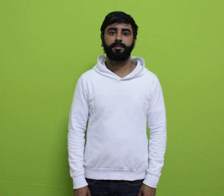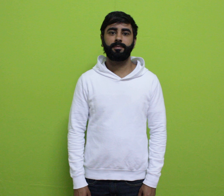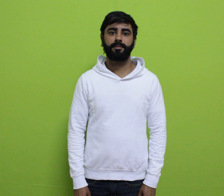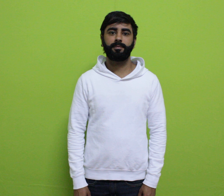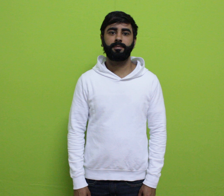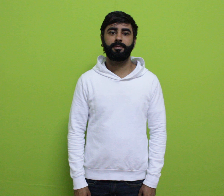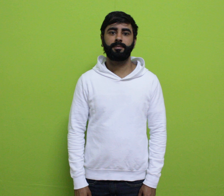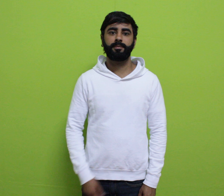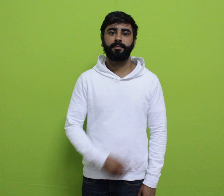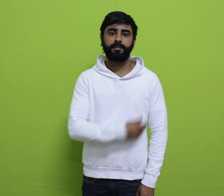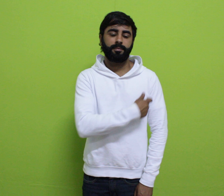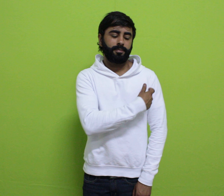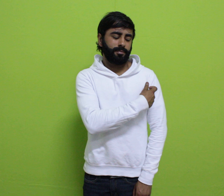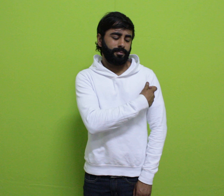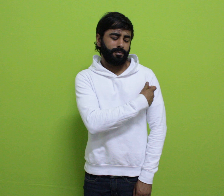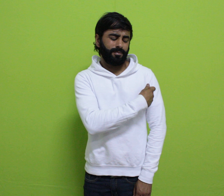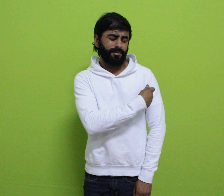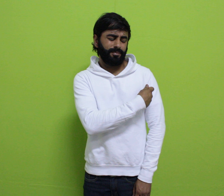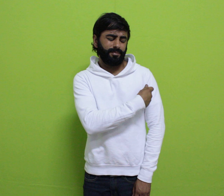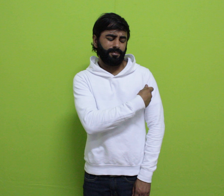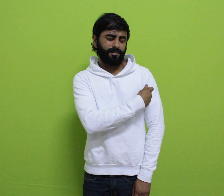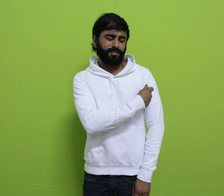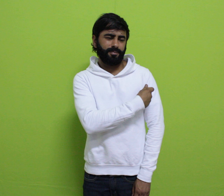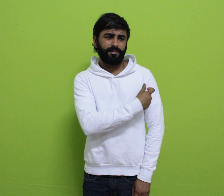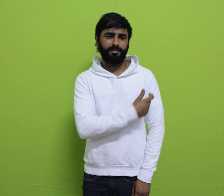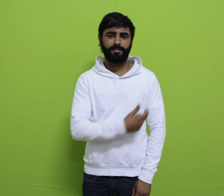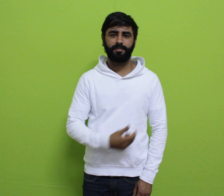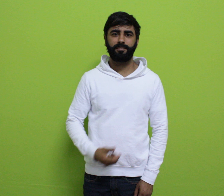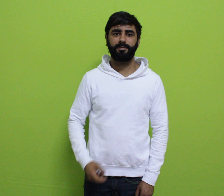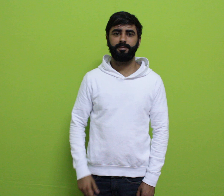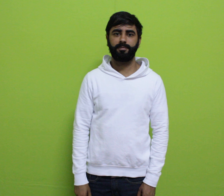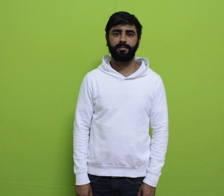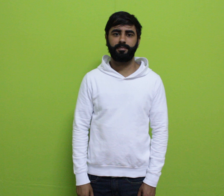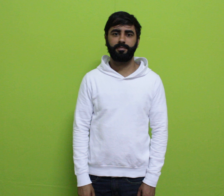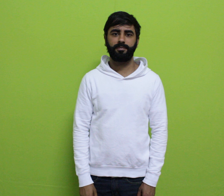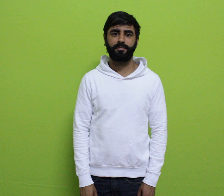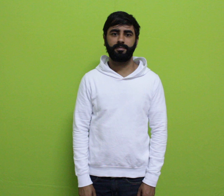vacina